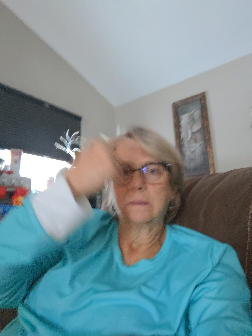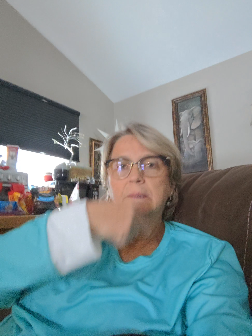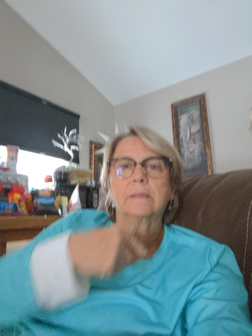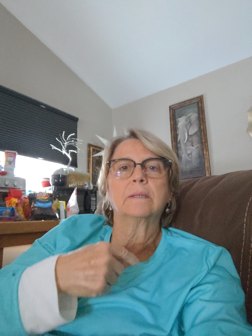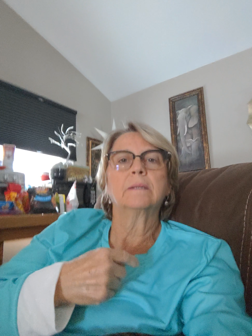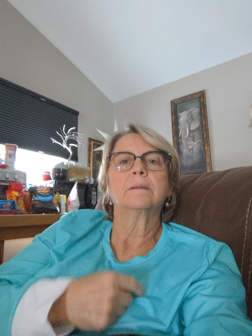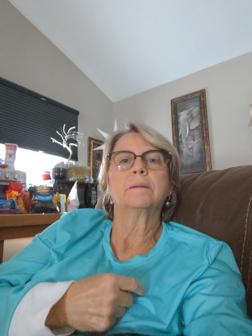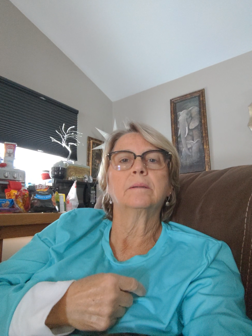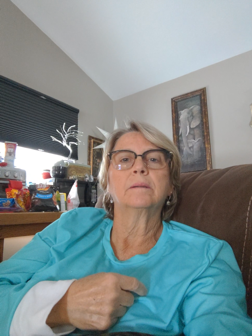face